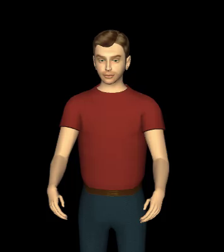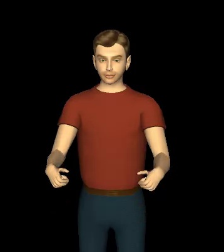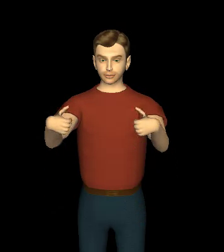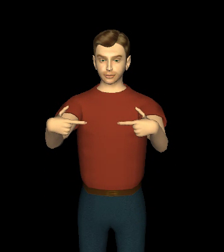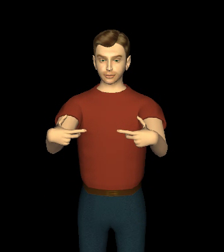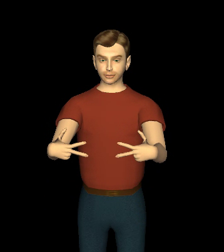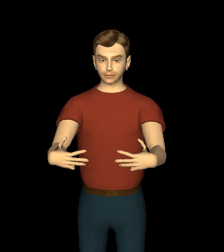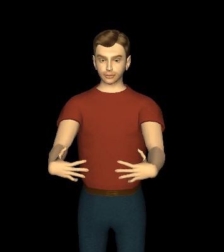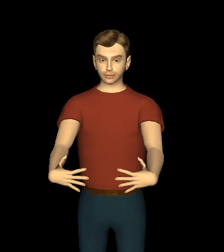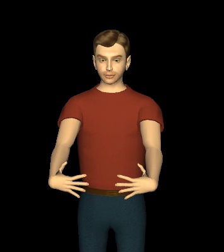عدد